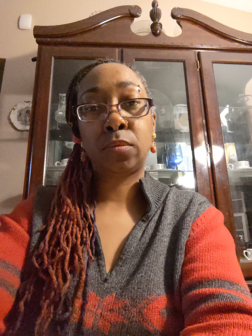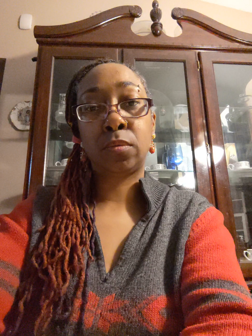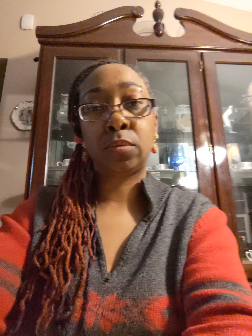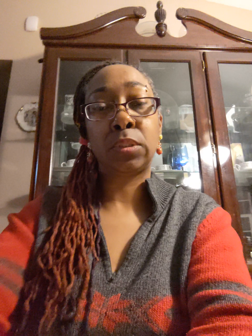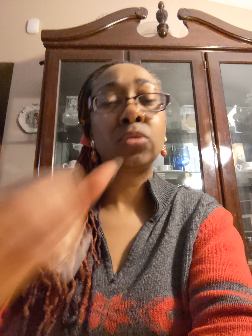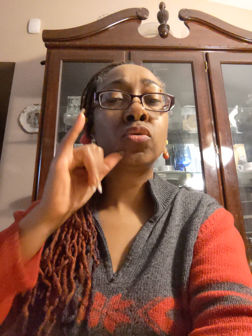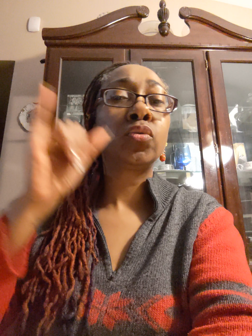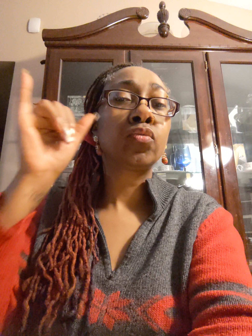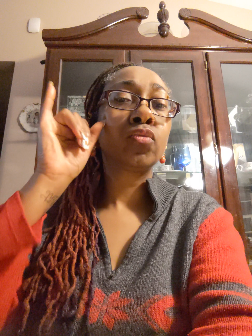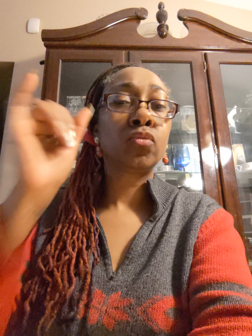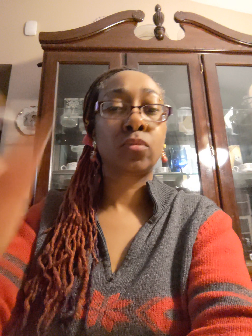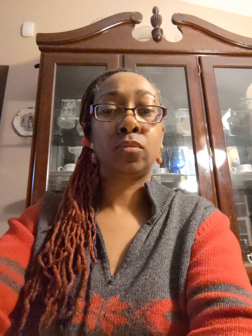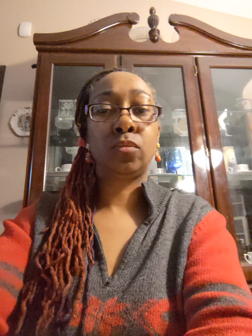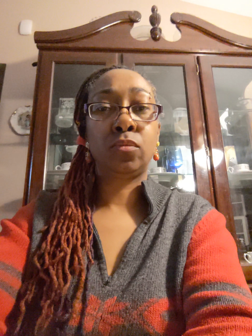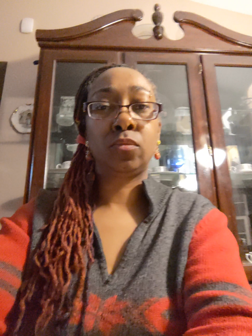yesterday